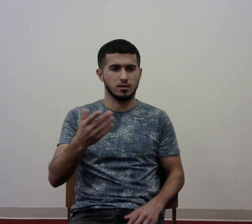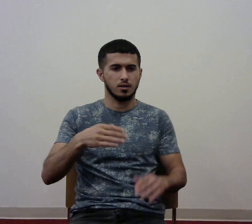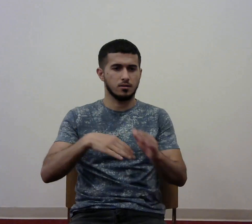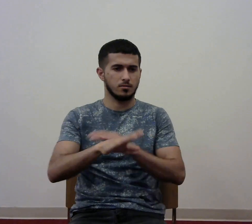gedə